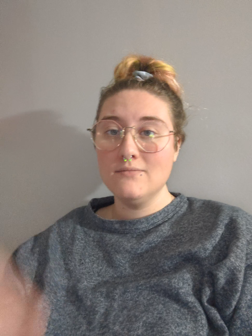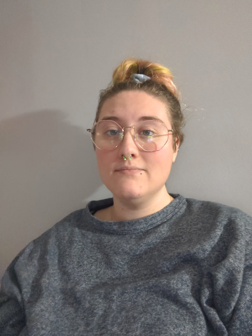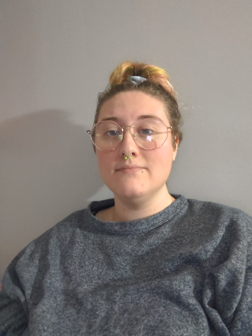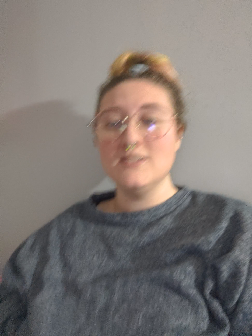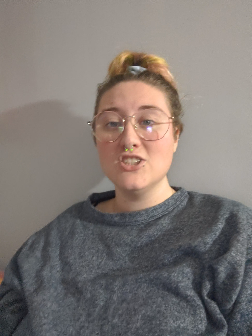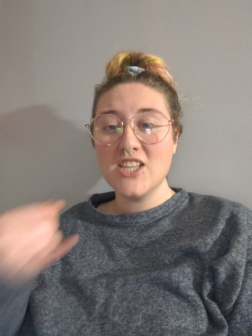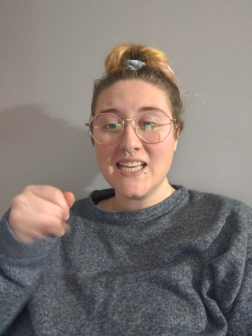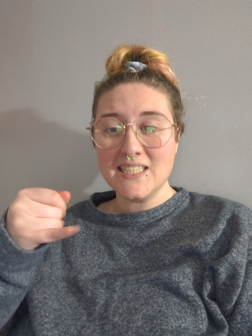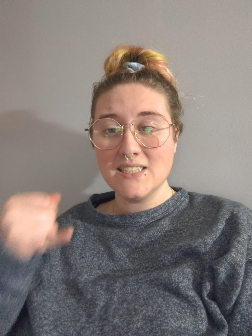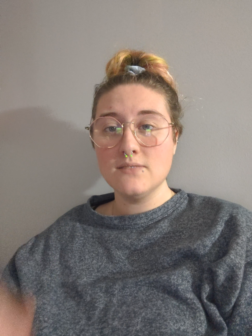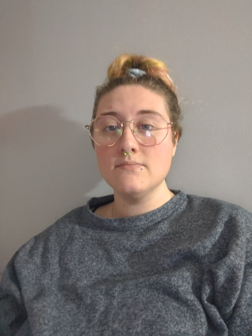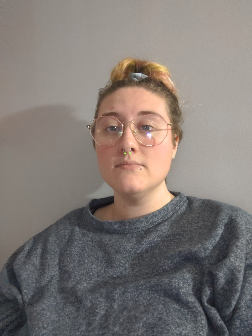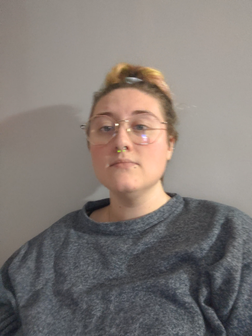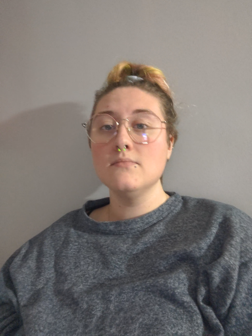jeans